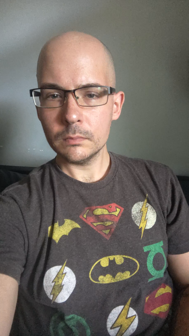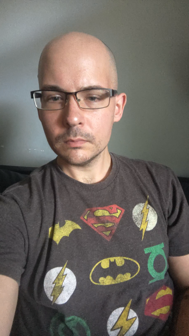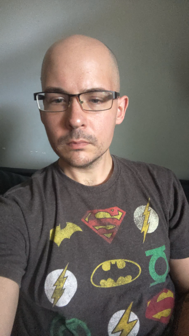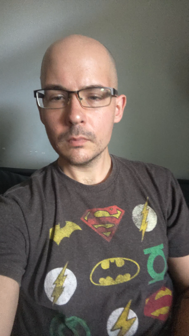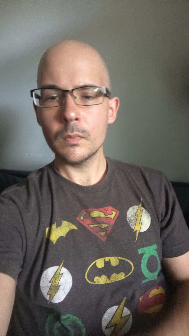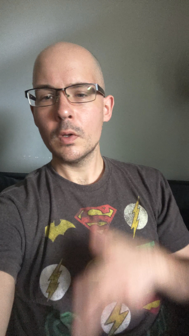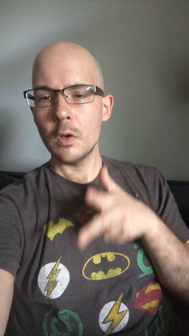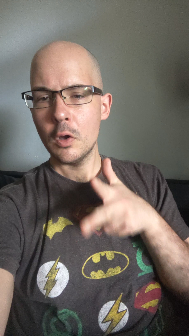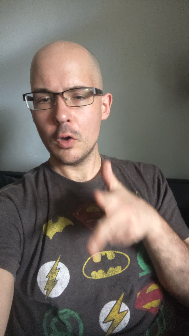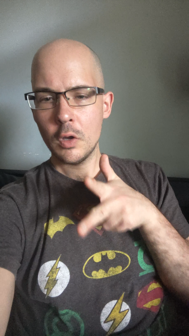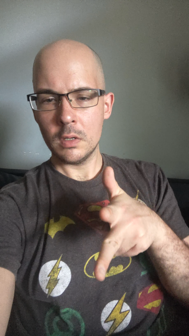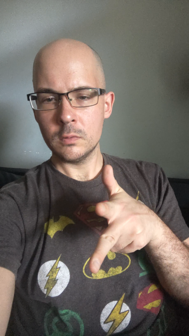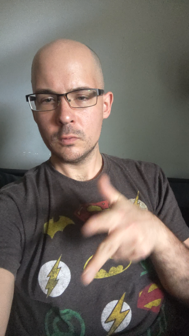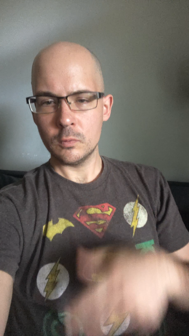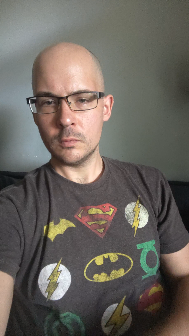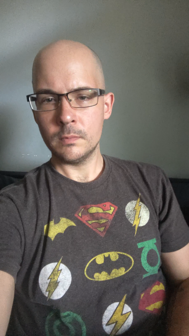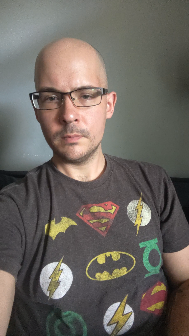garage